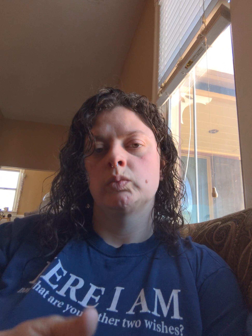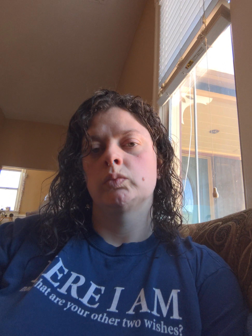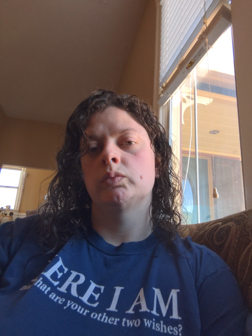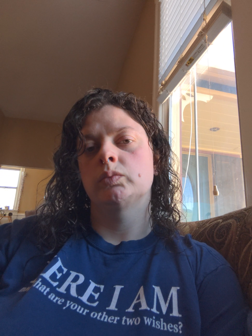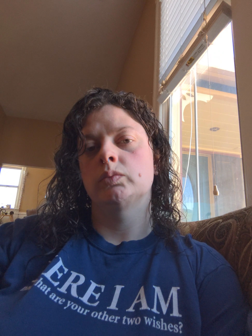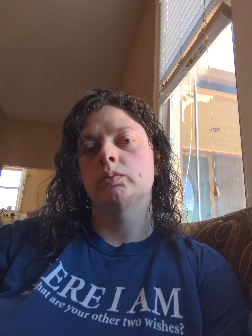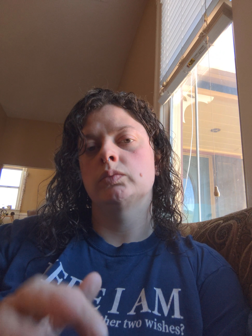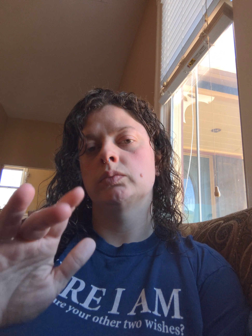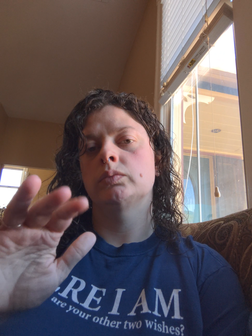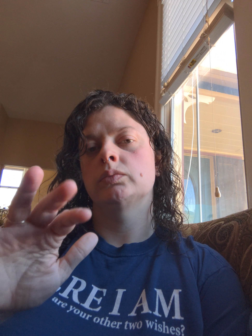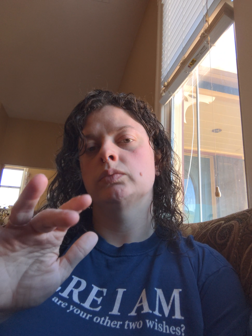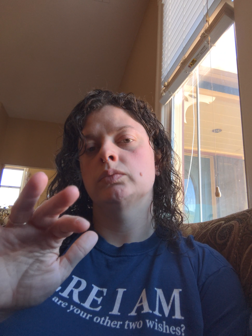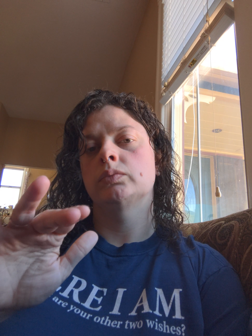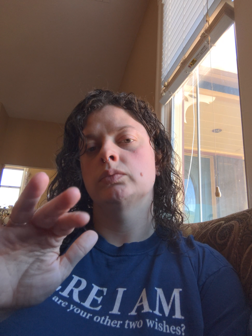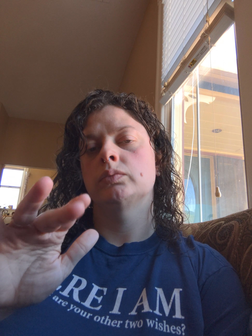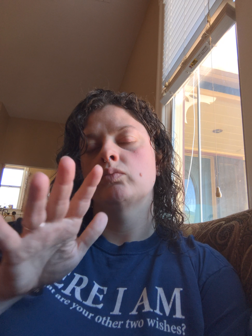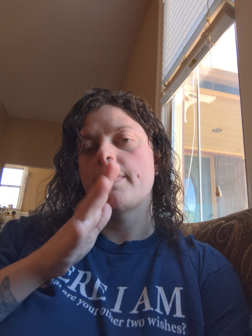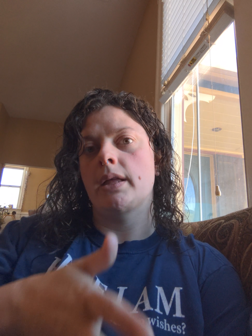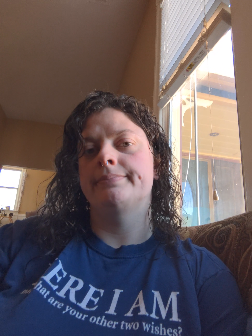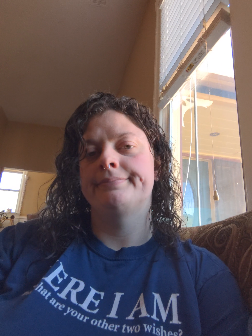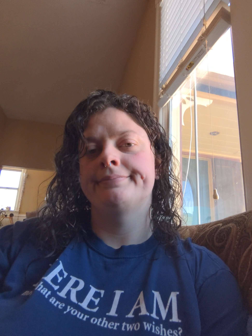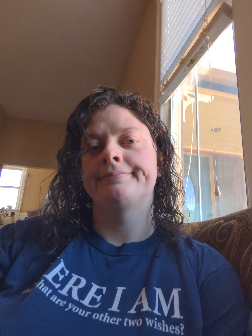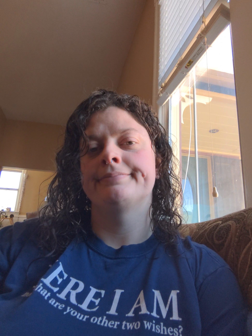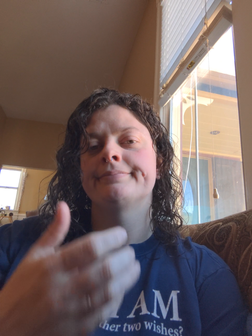grandma